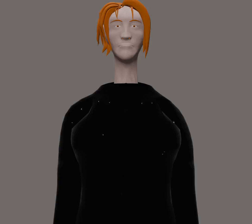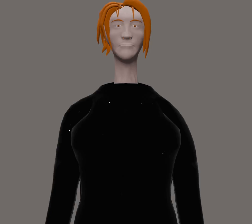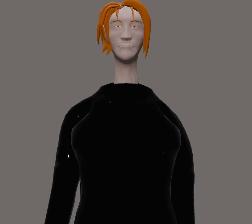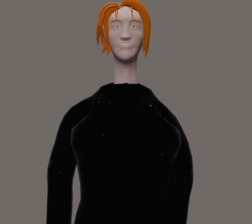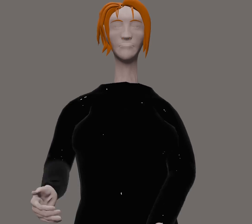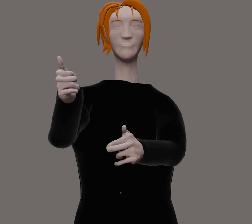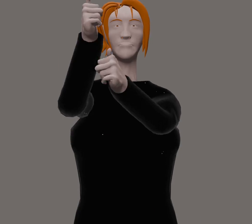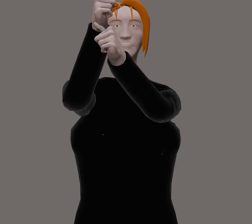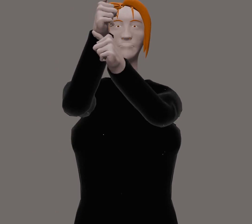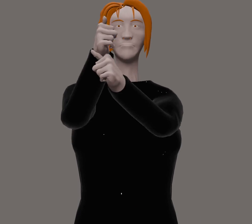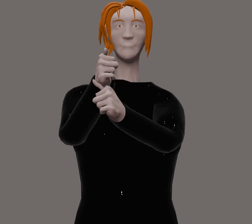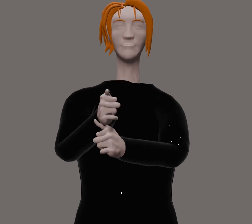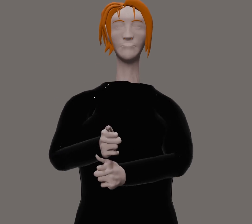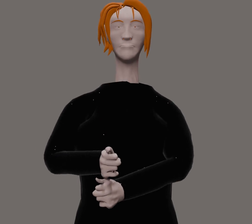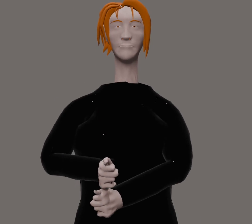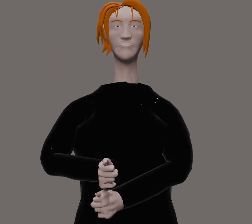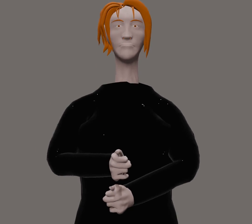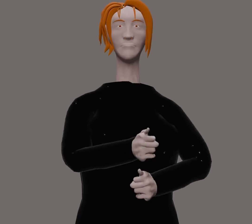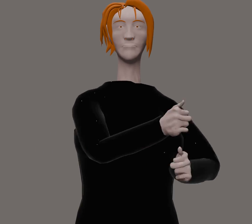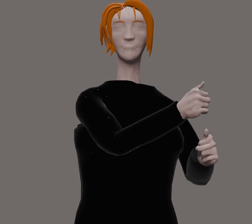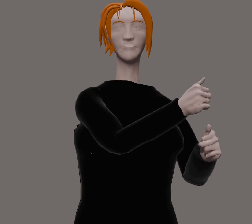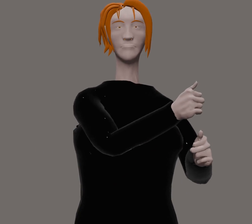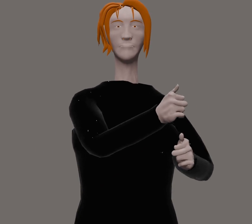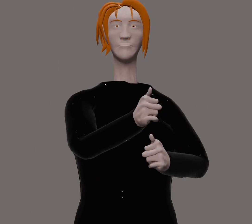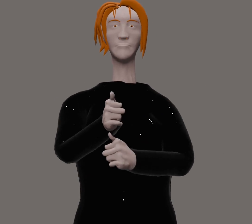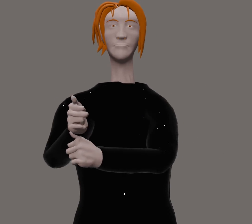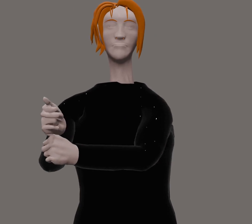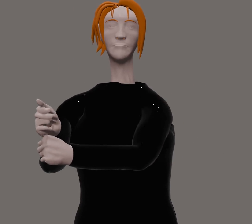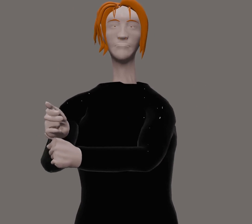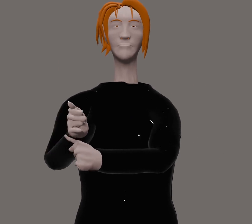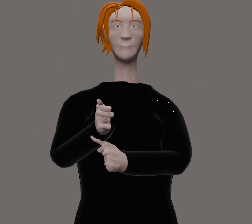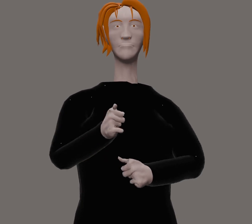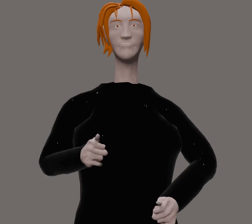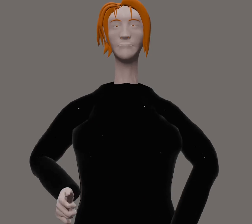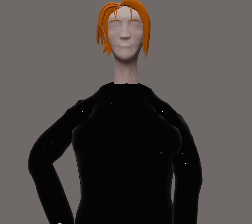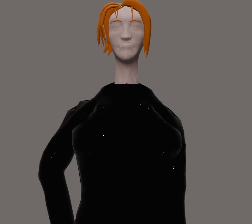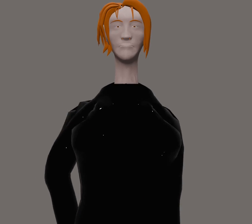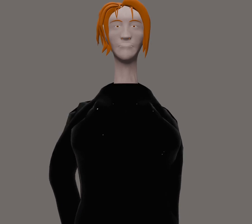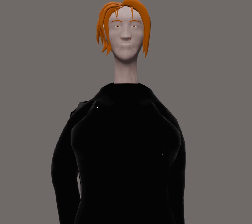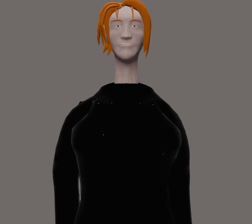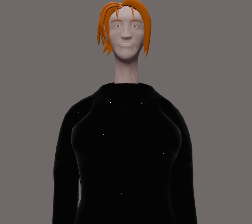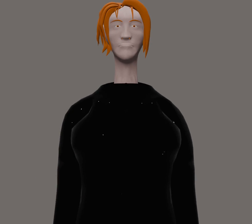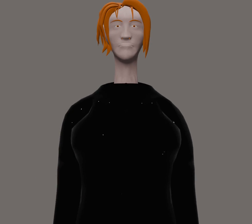Benediction